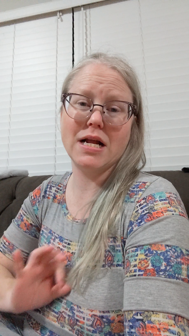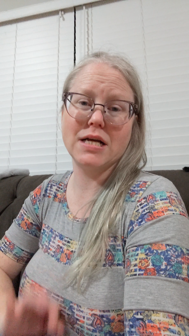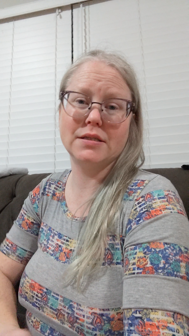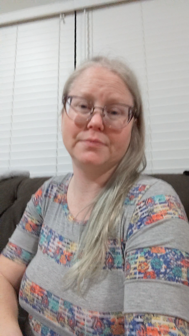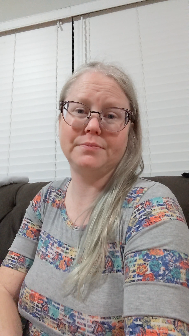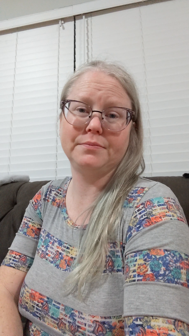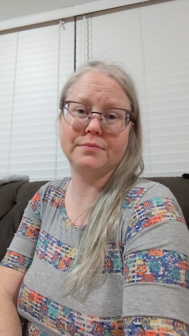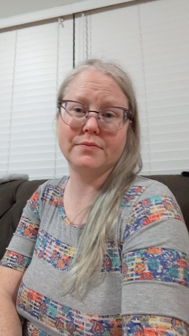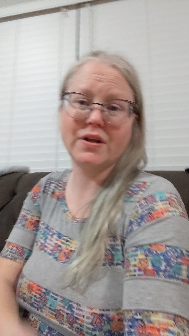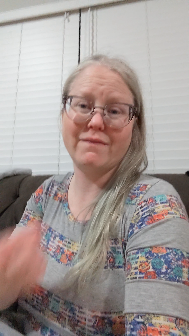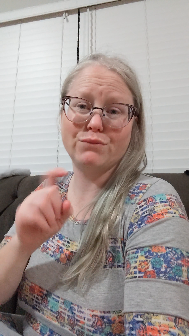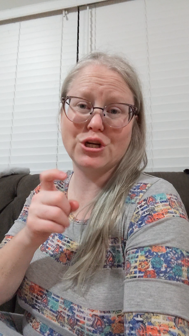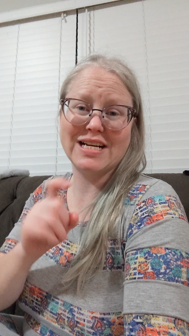friend